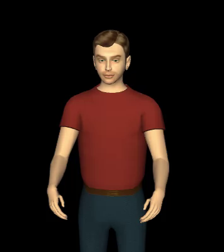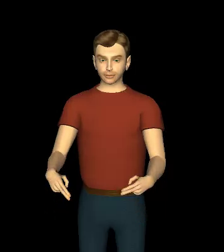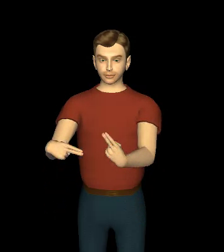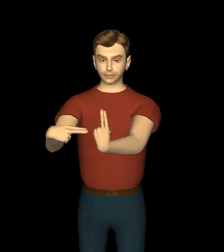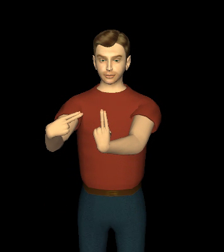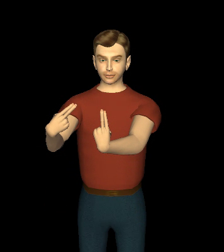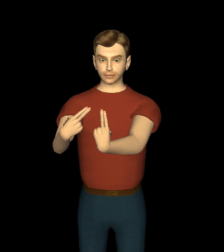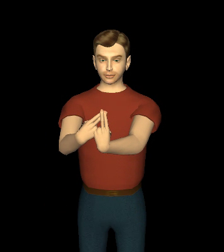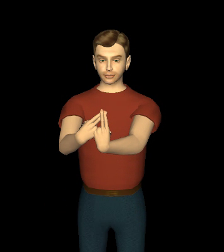يجيب